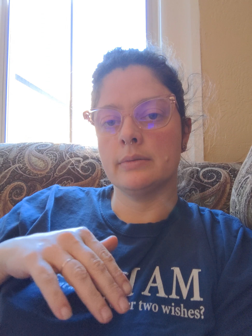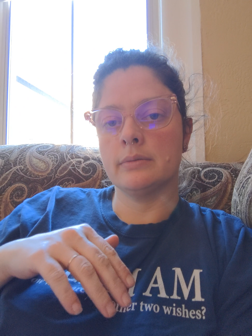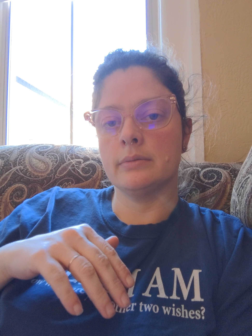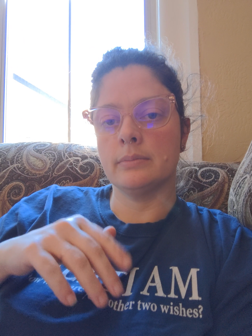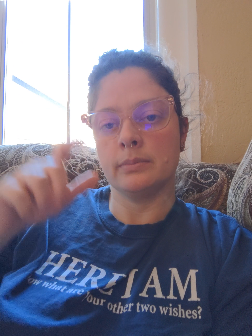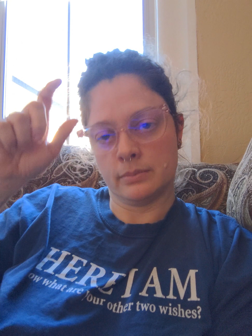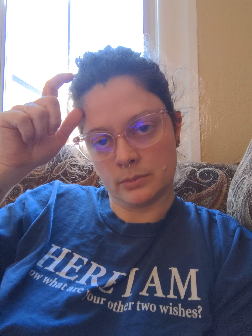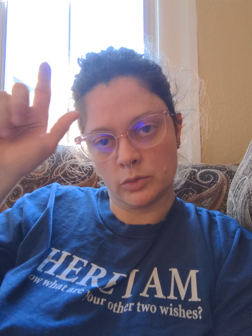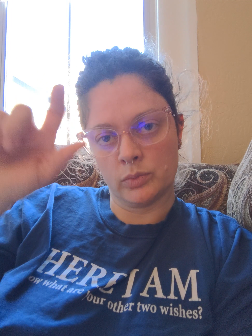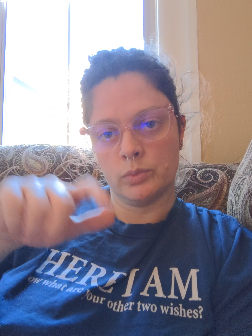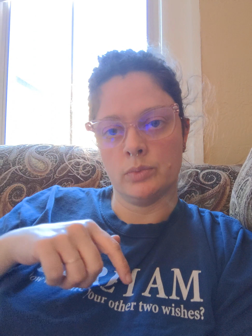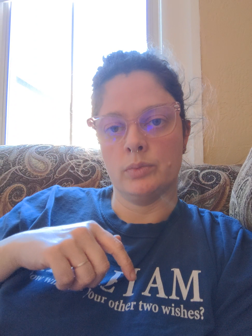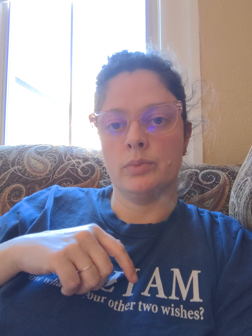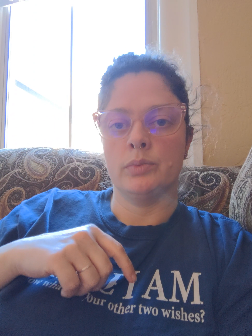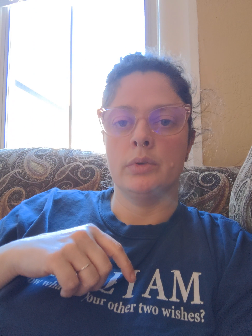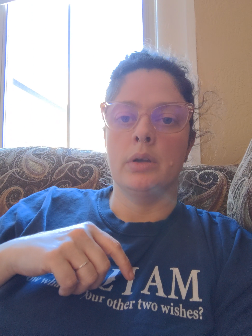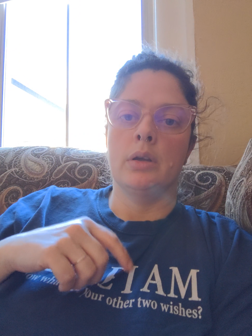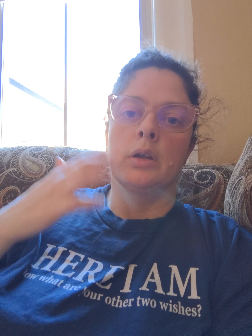moon